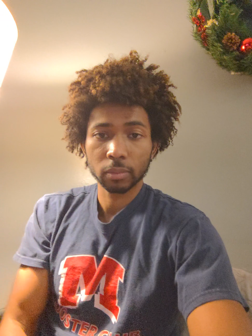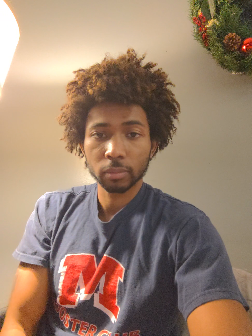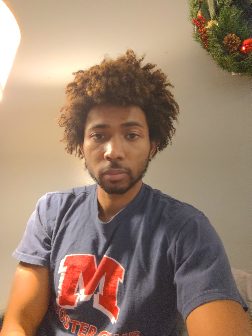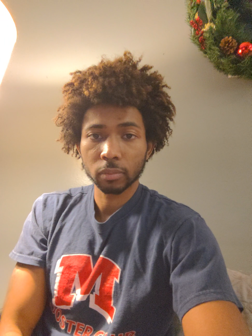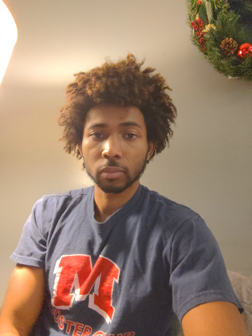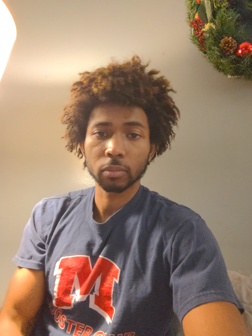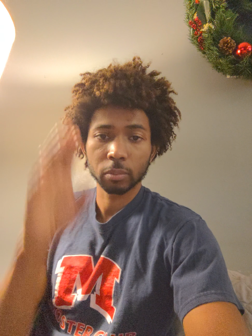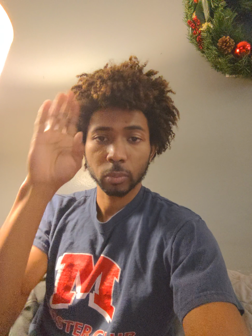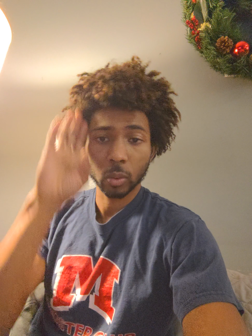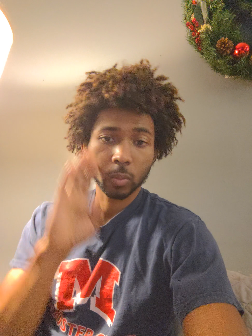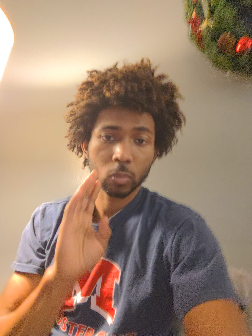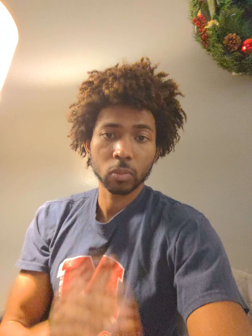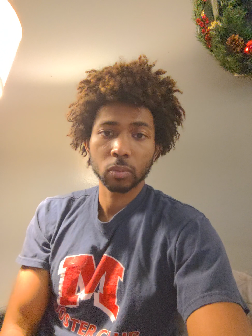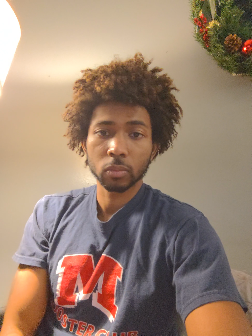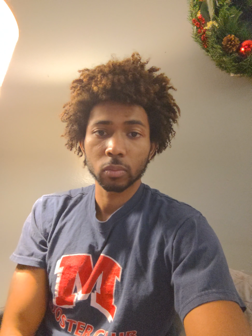brown